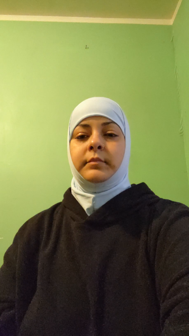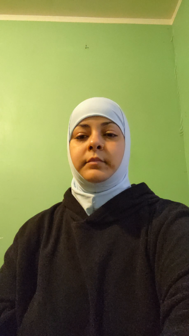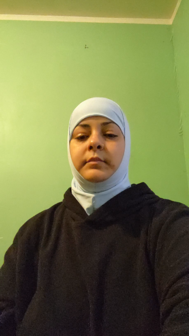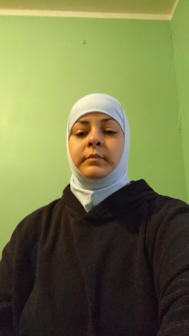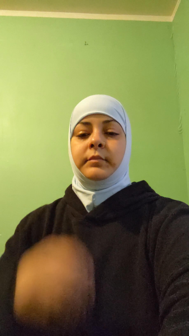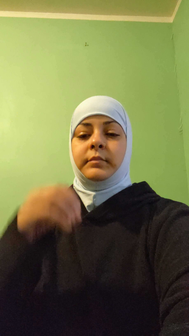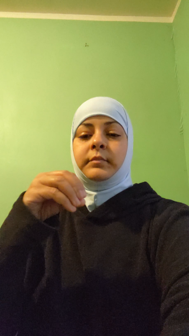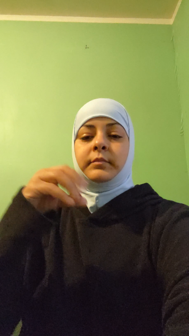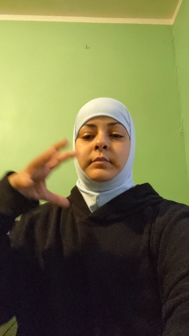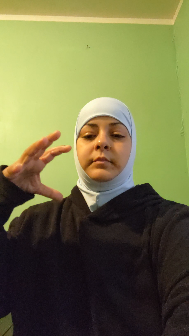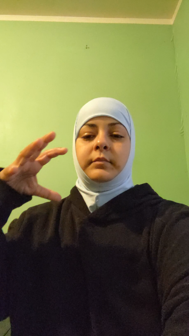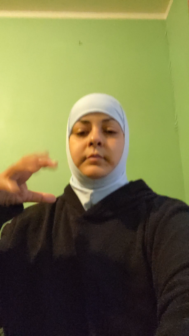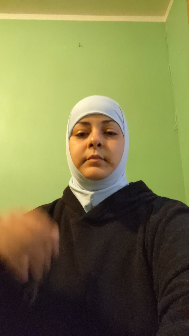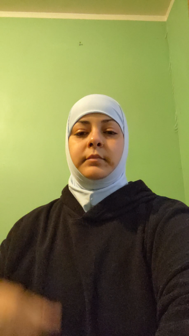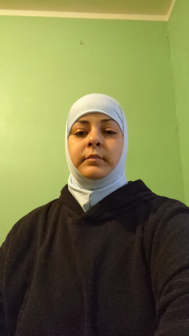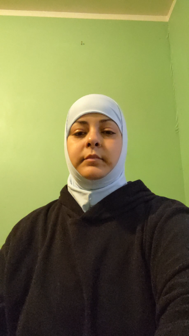bubbles